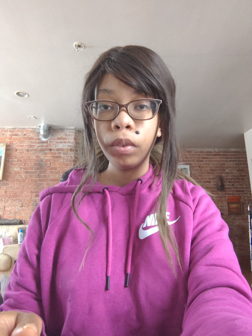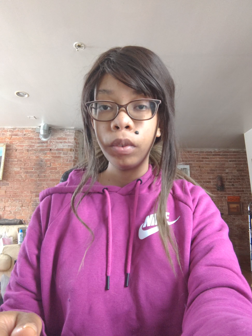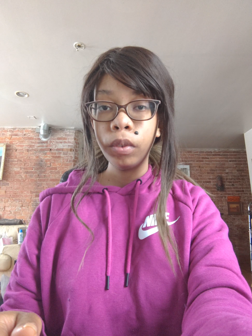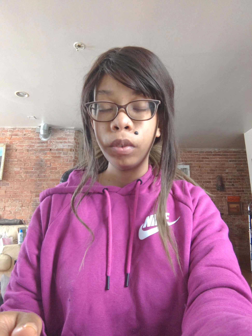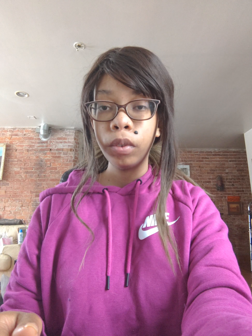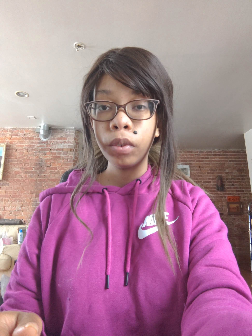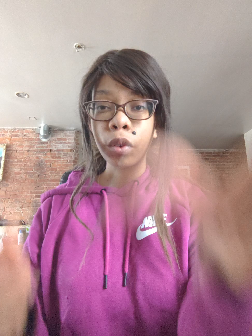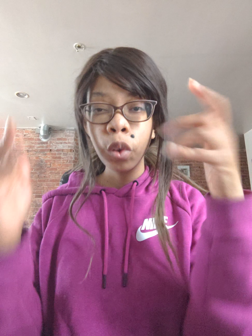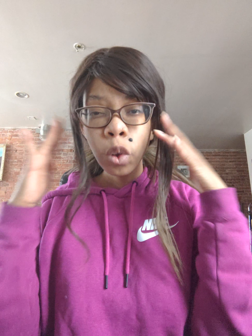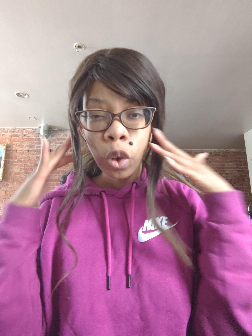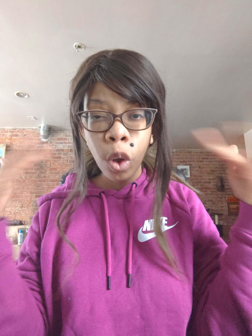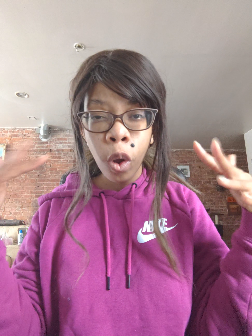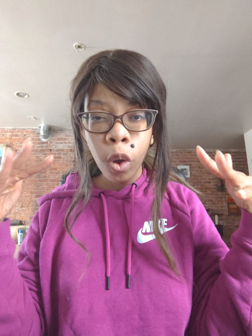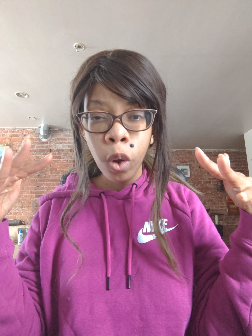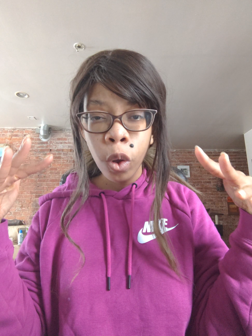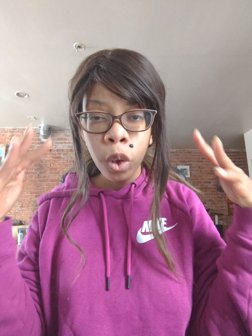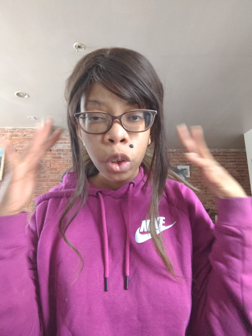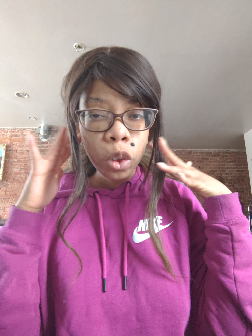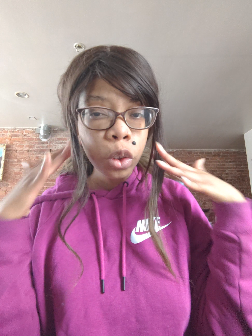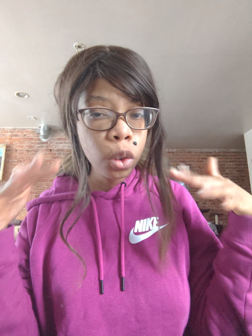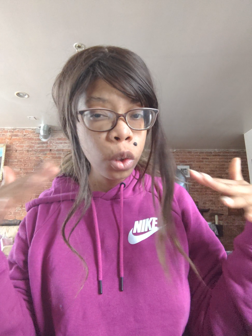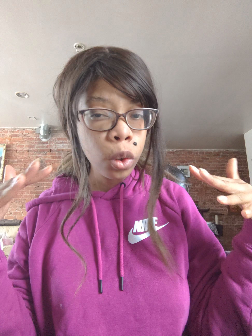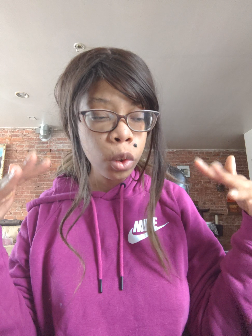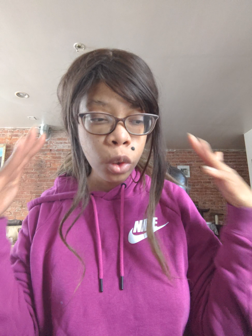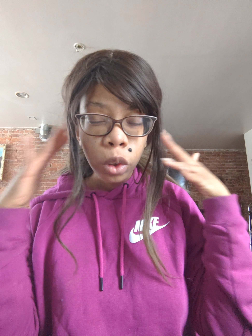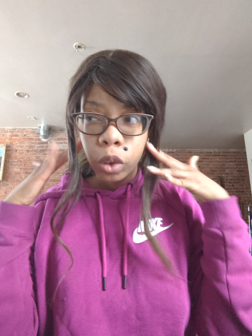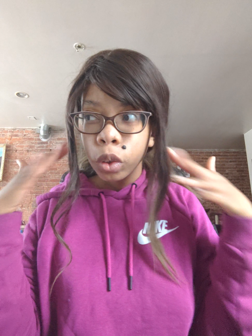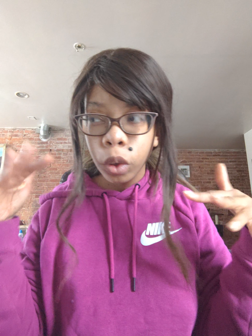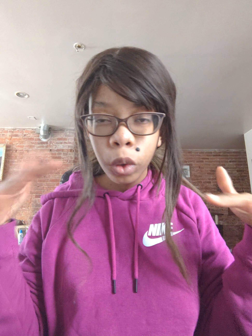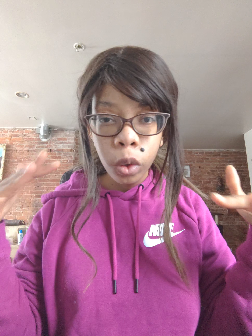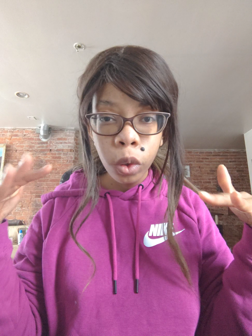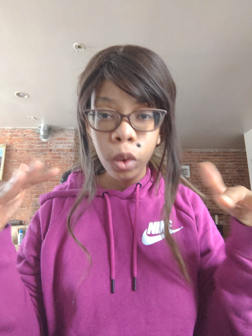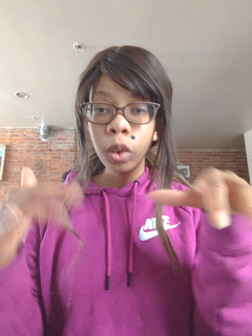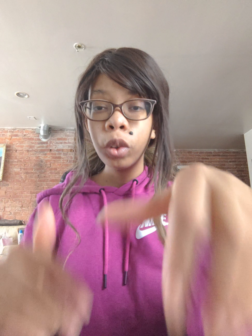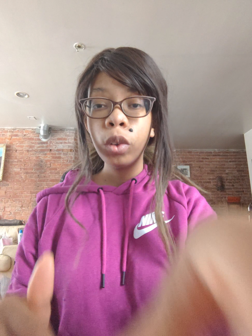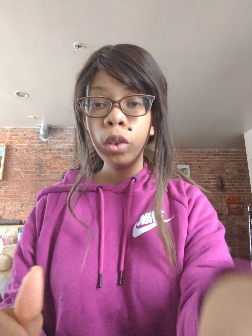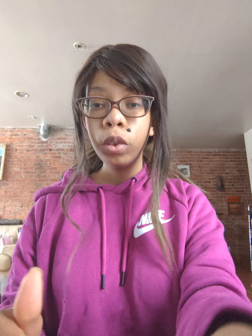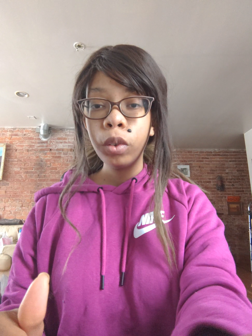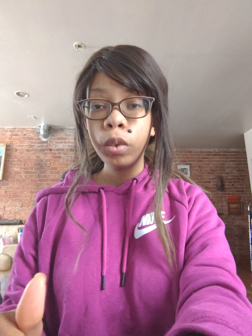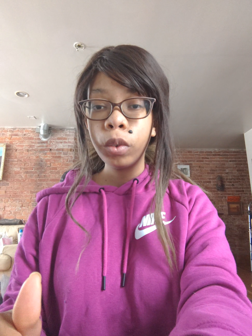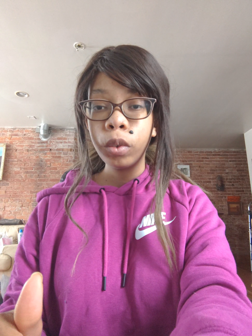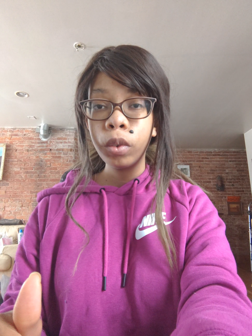noisy